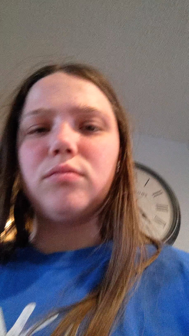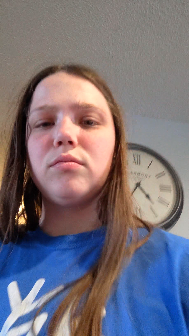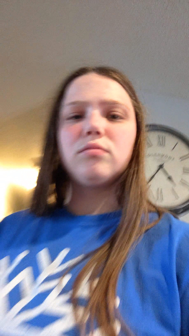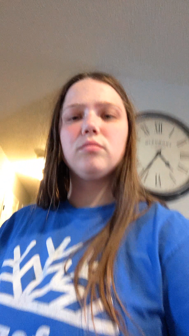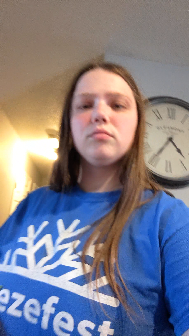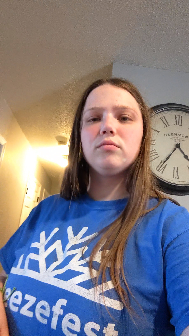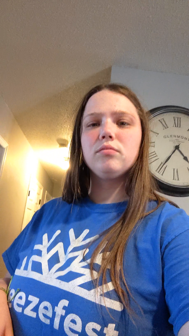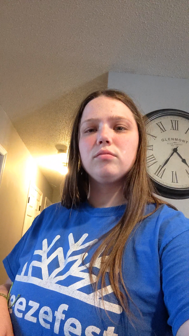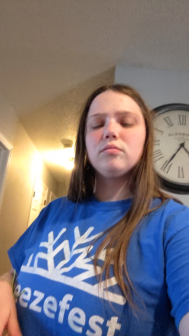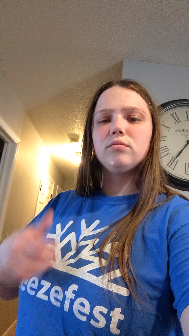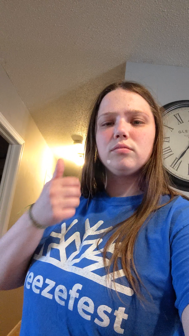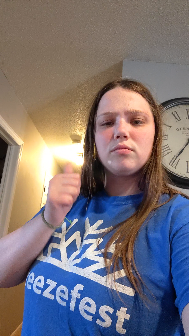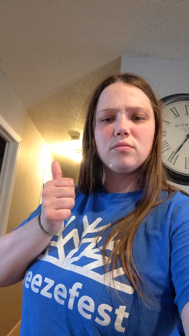how